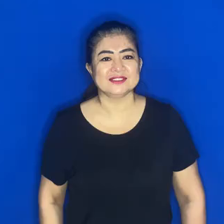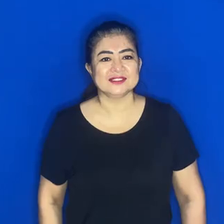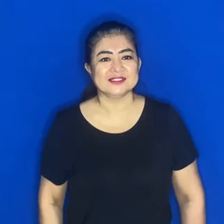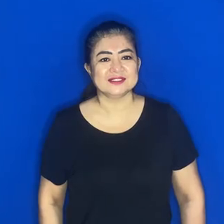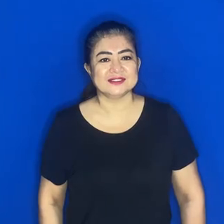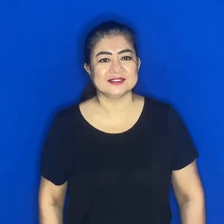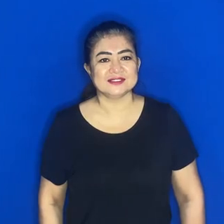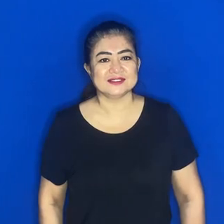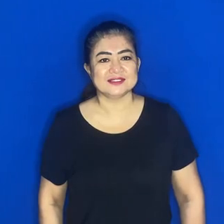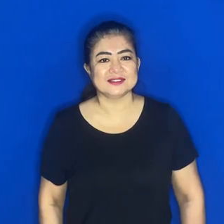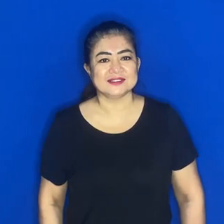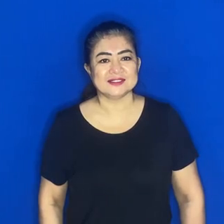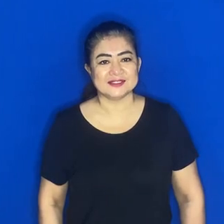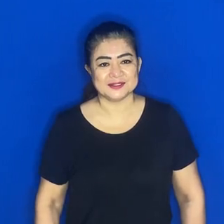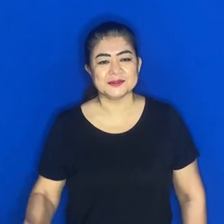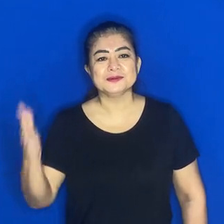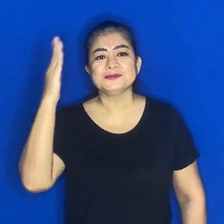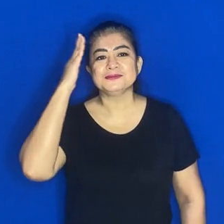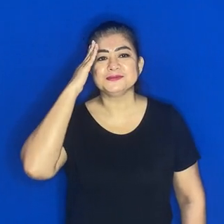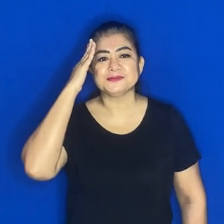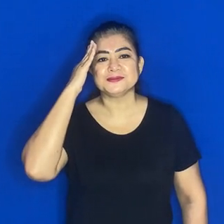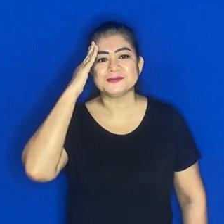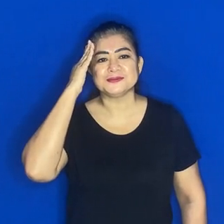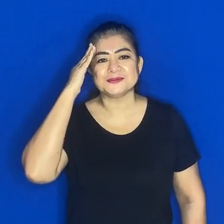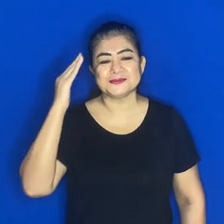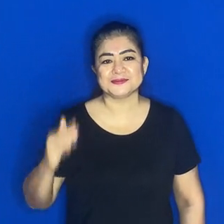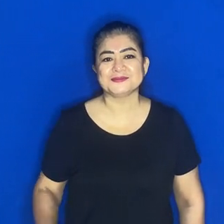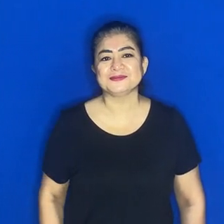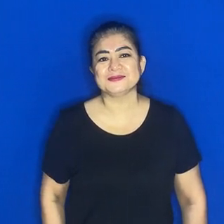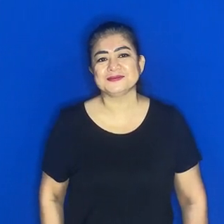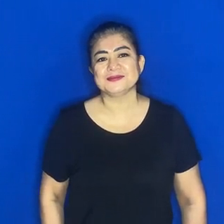know